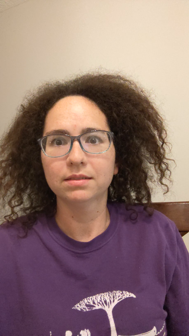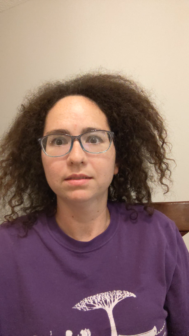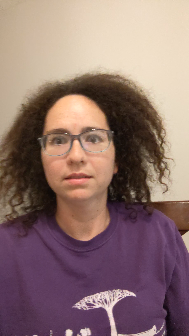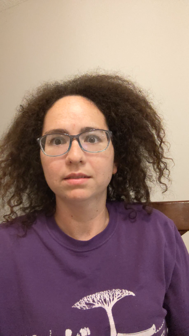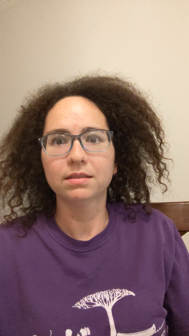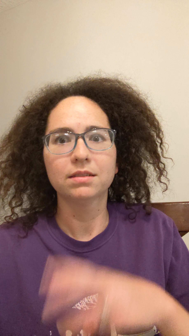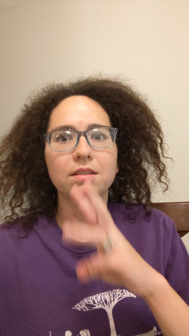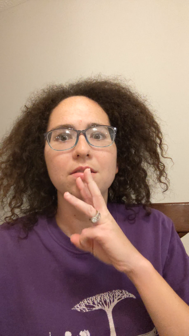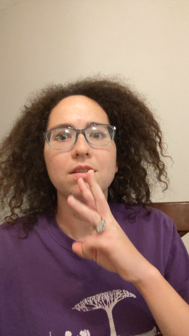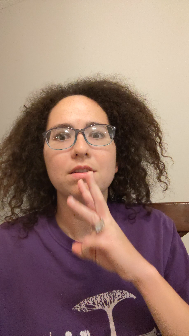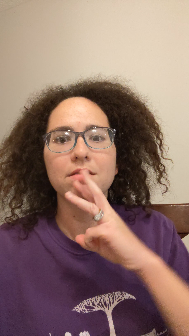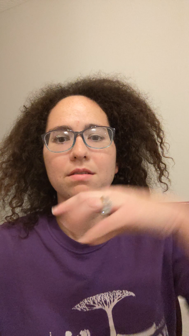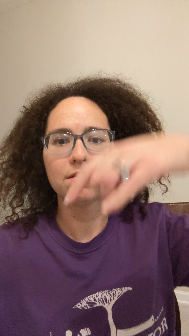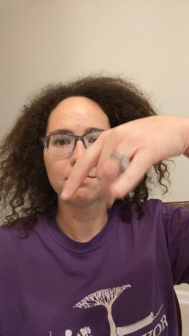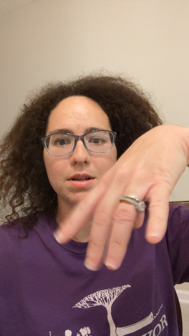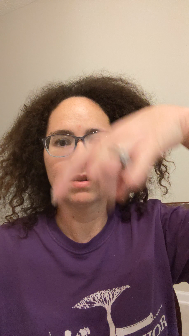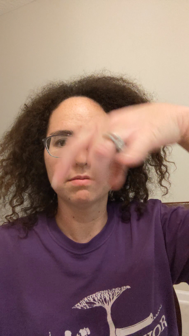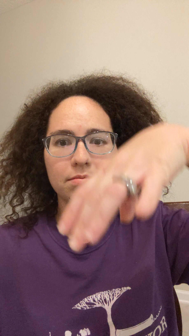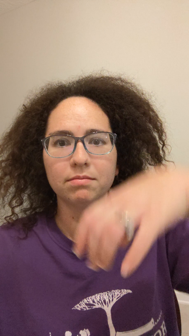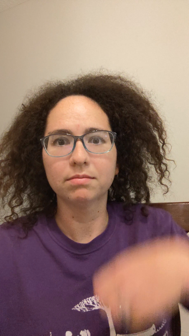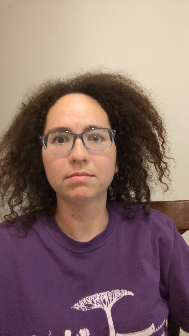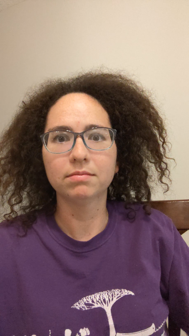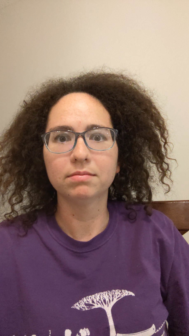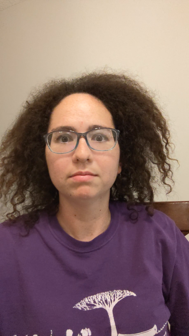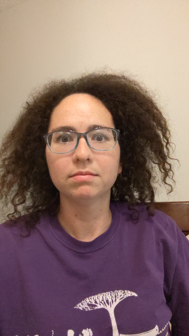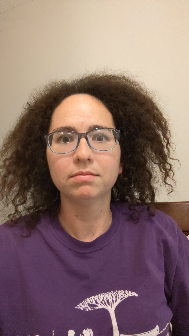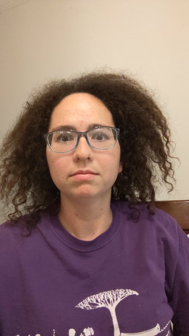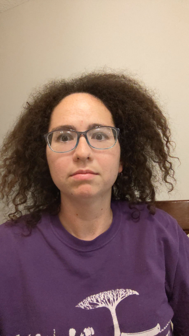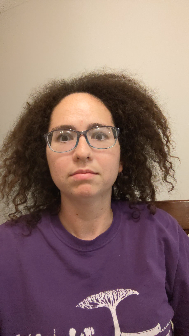melon